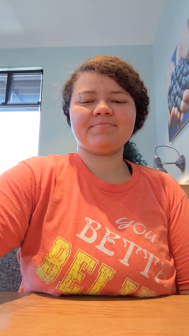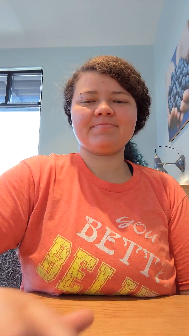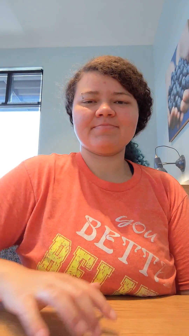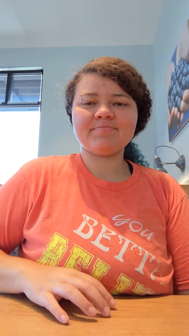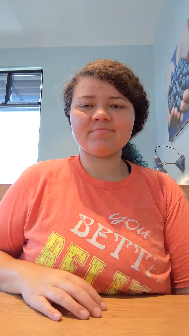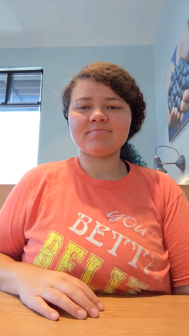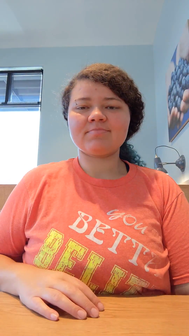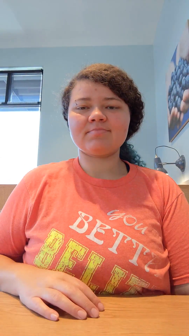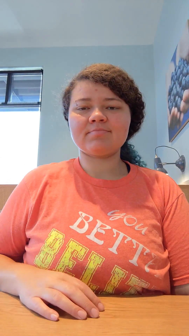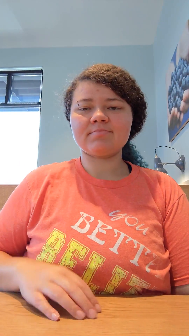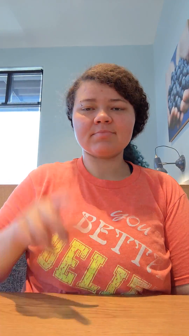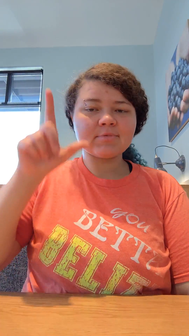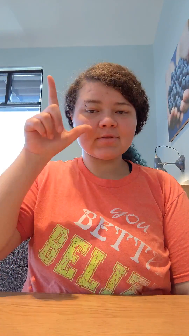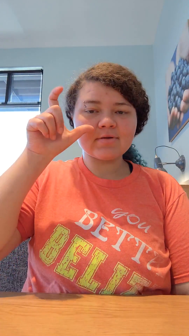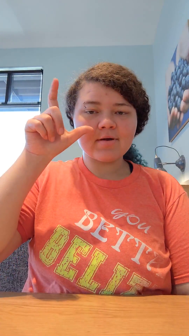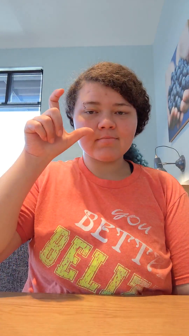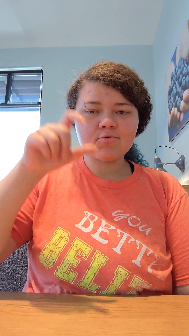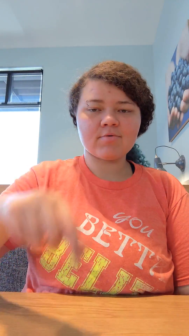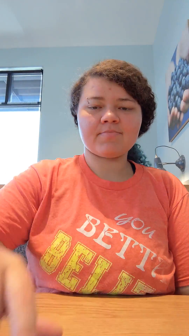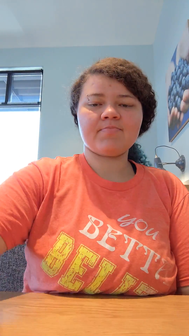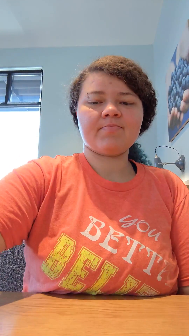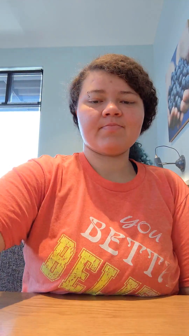camera